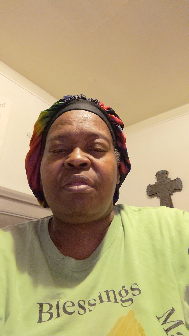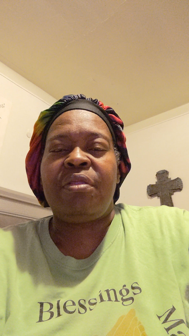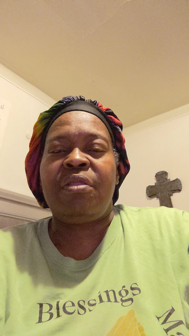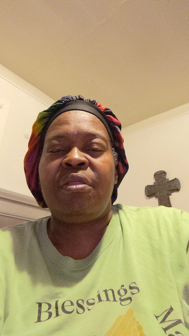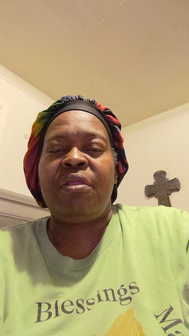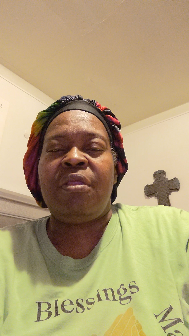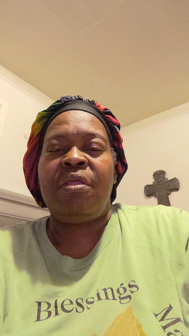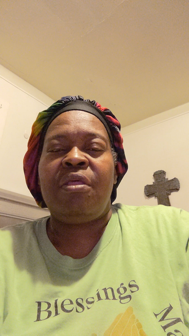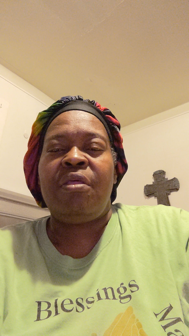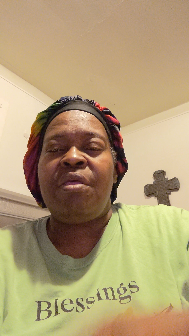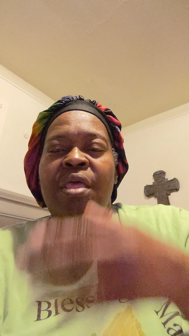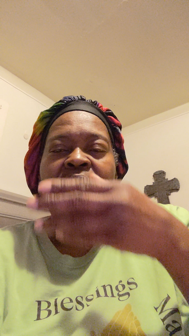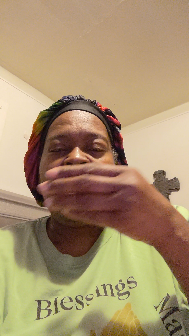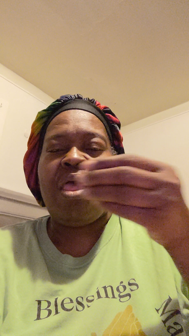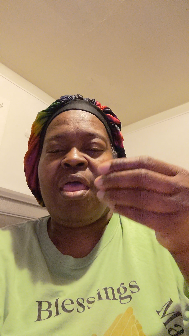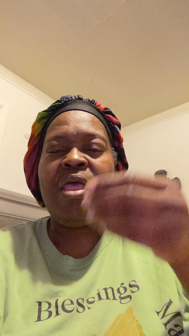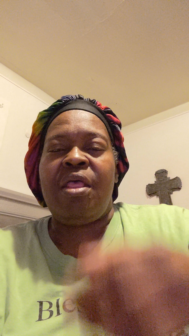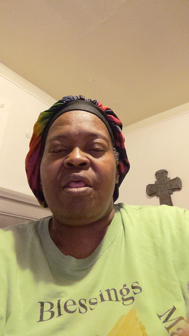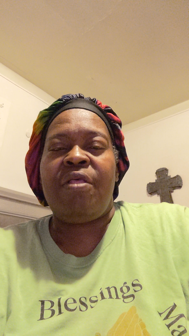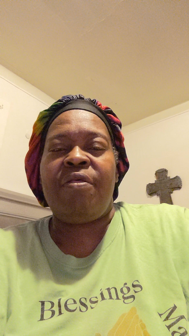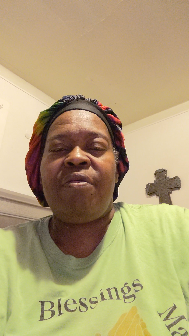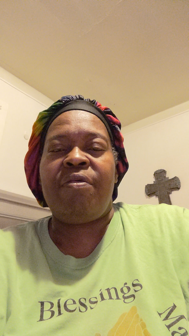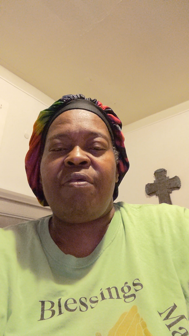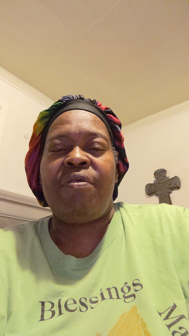and